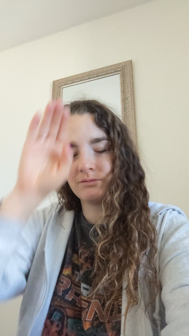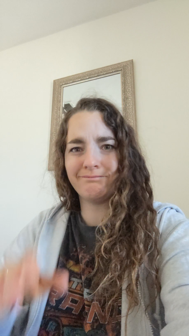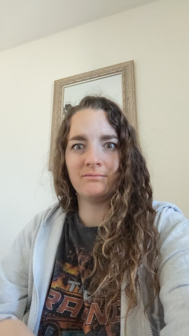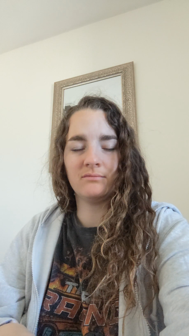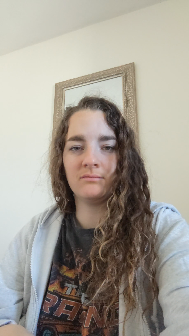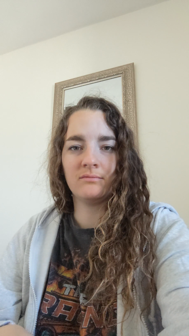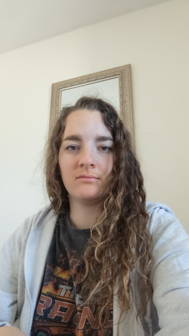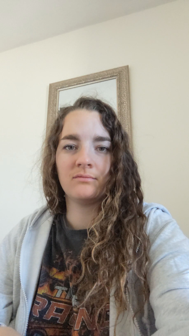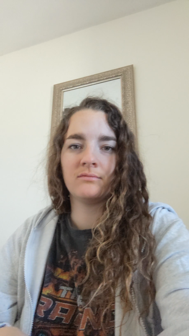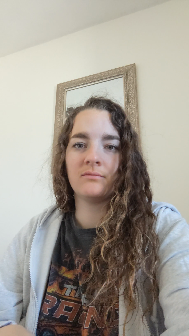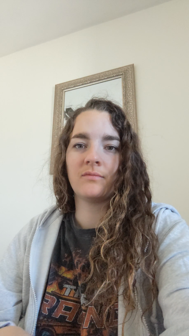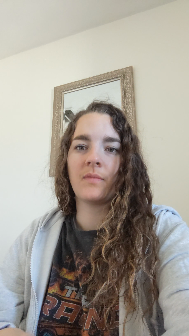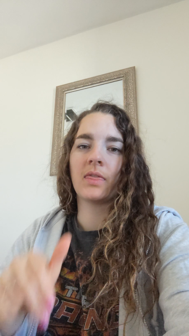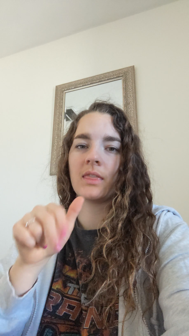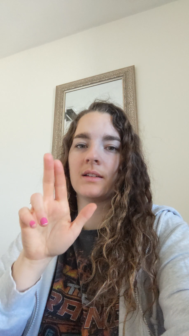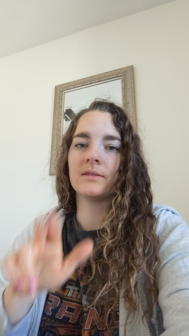lick